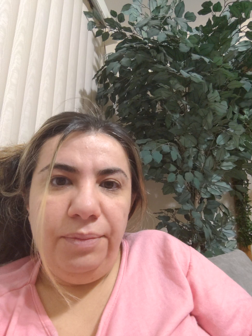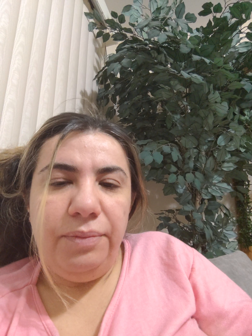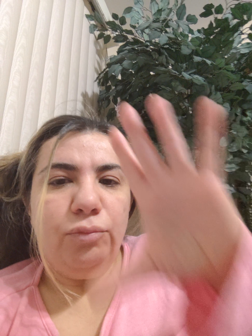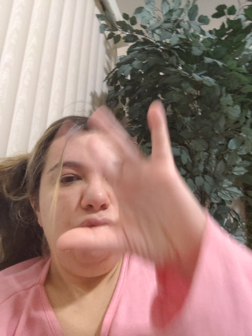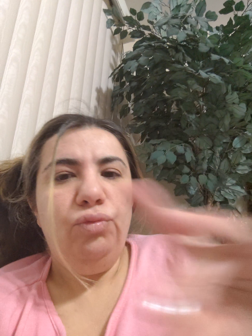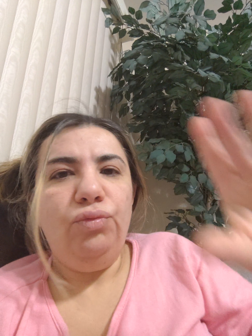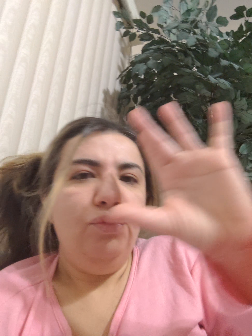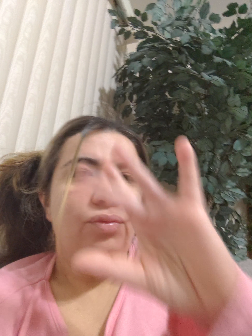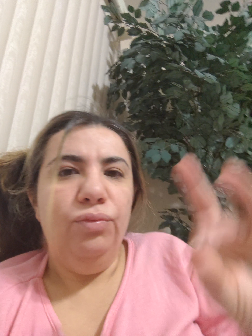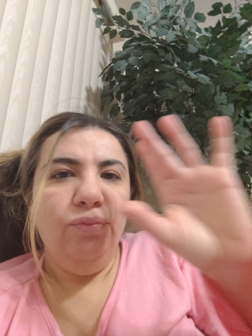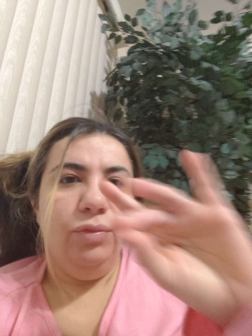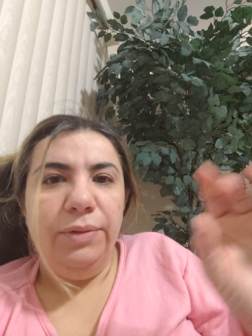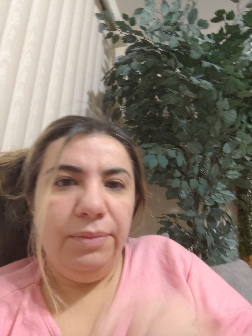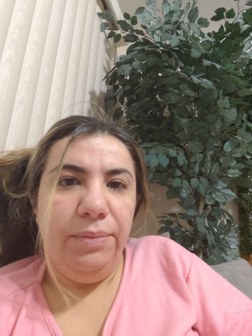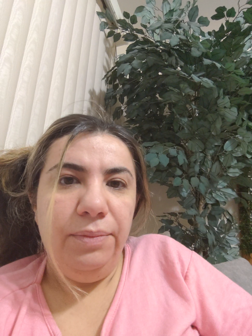story